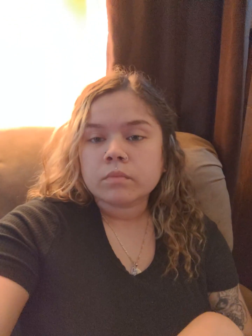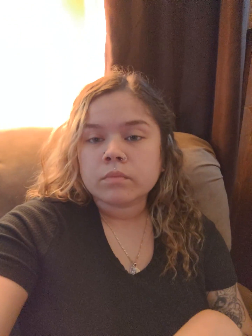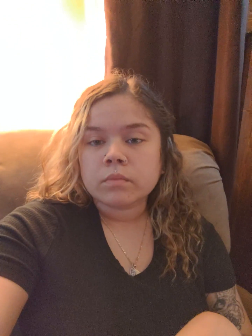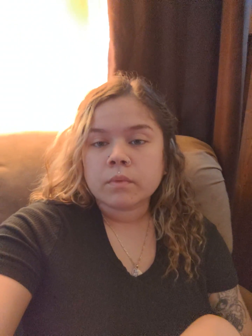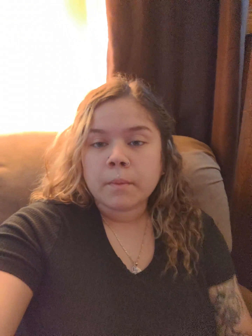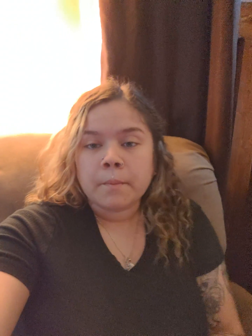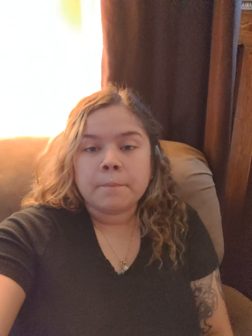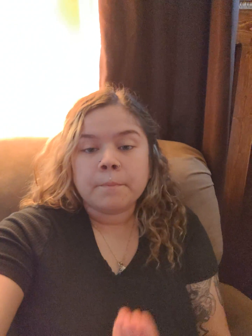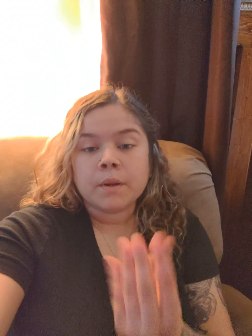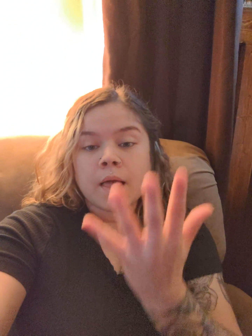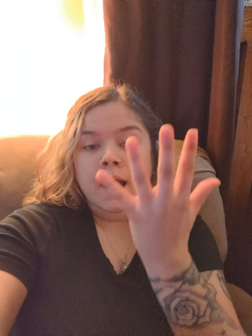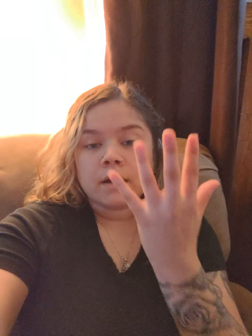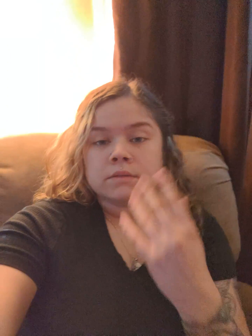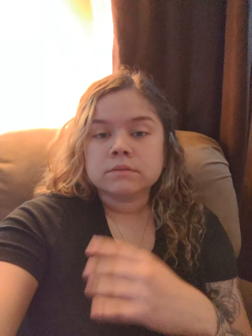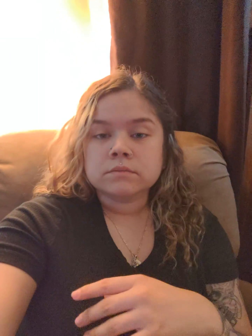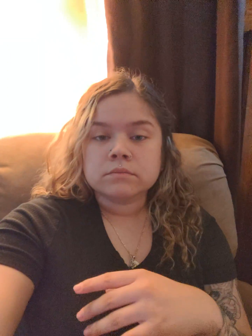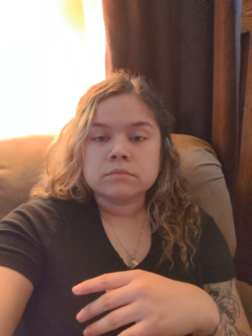plants